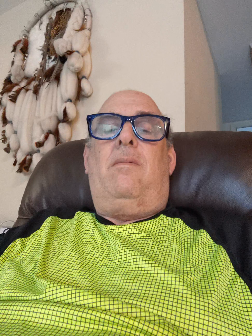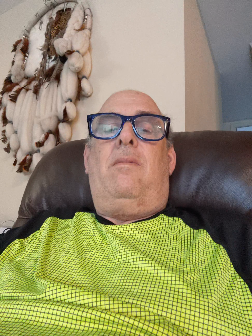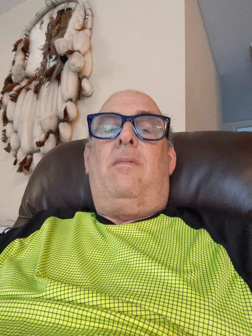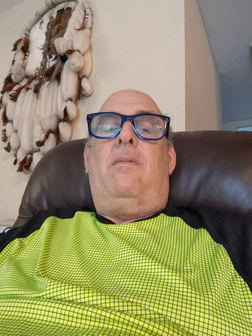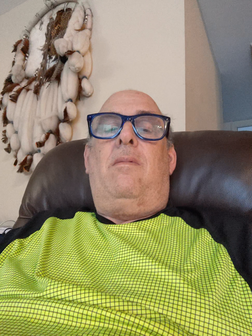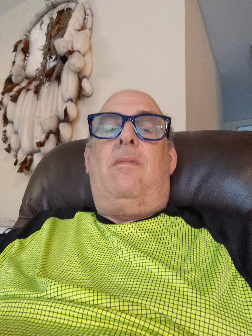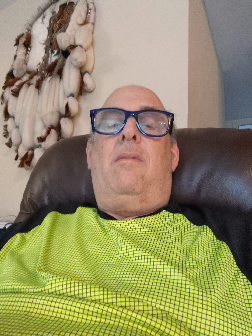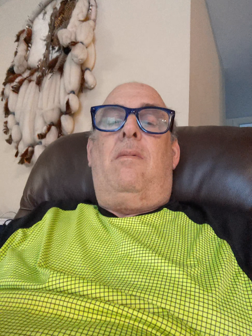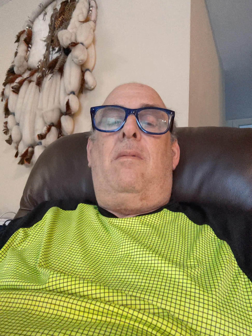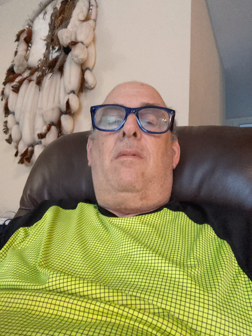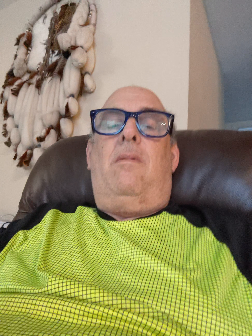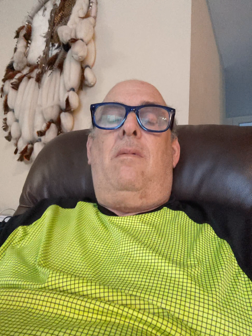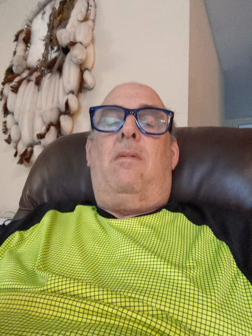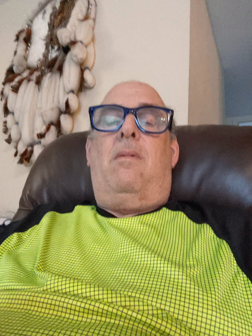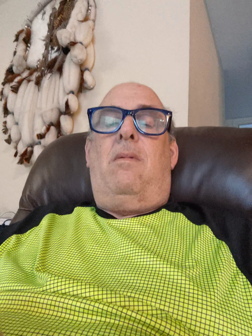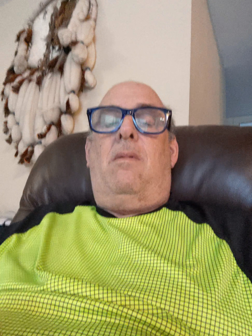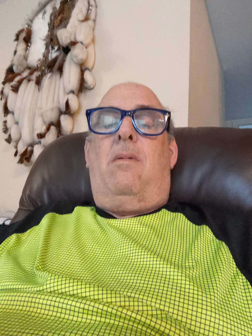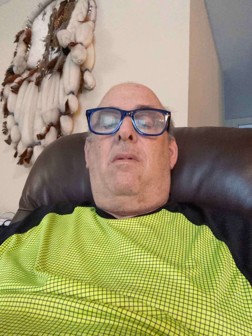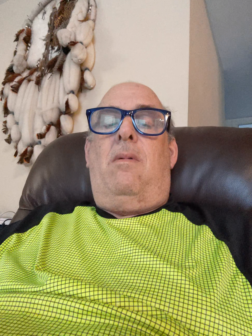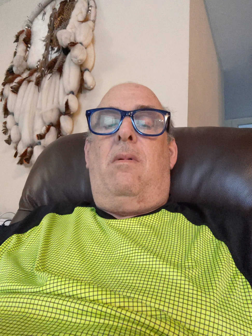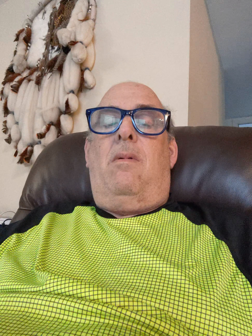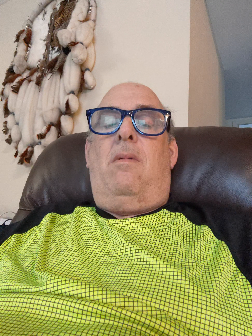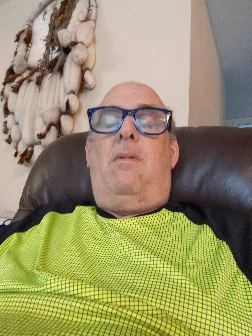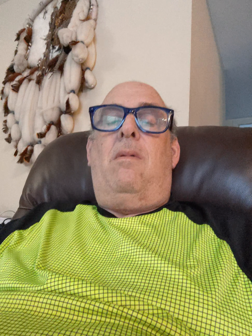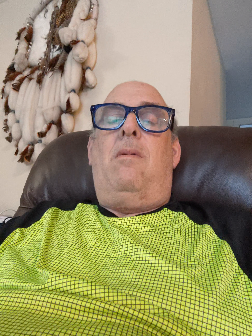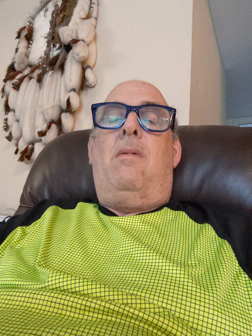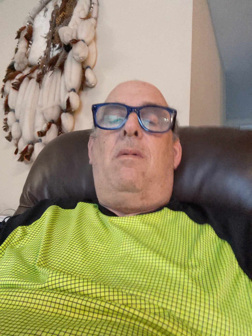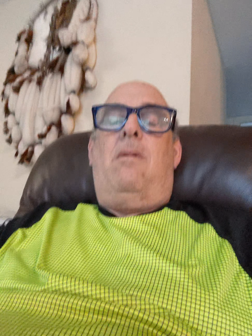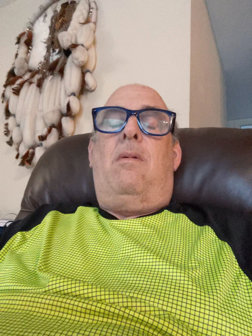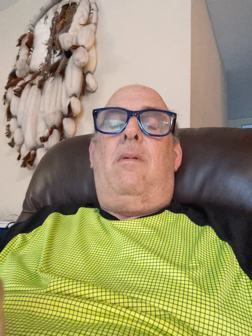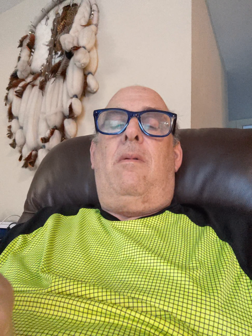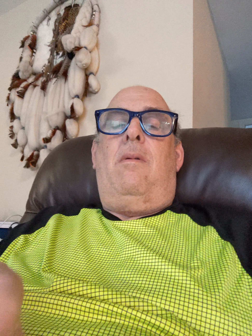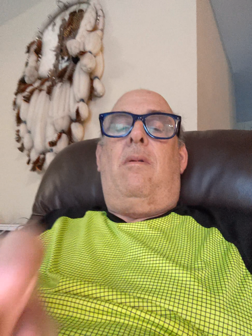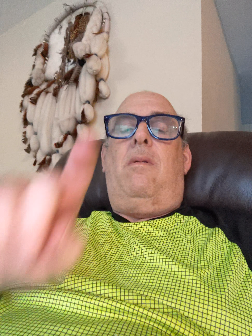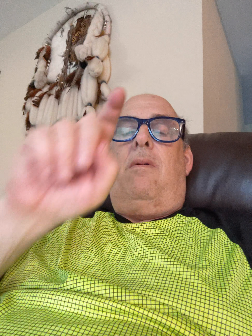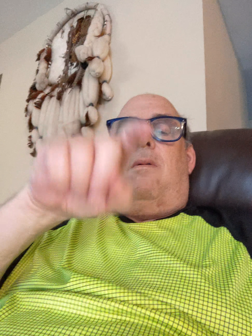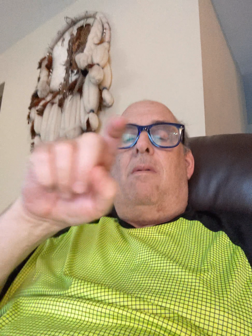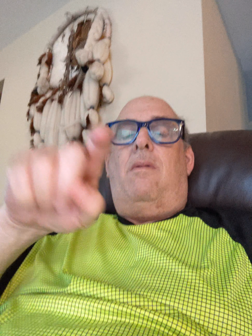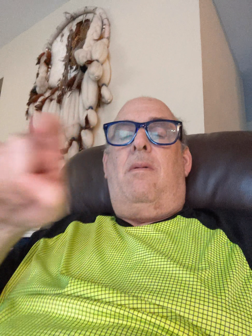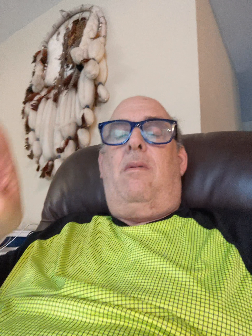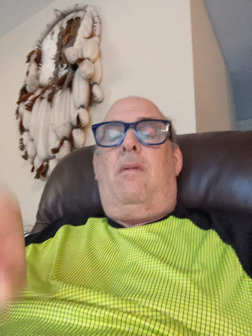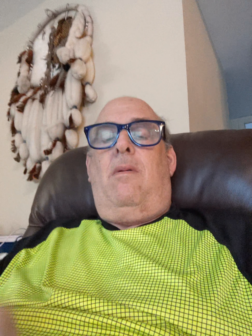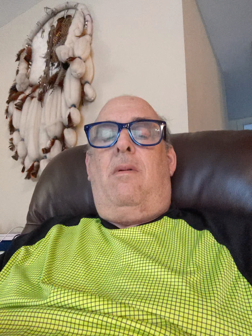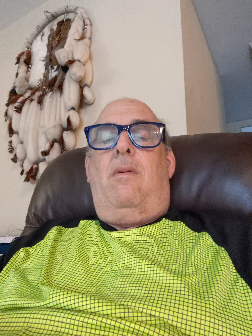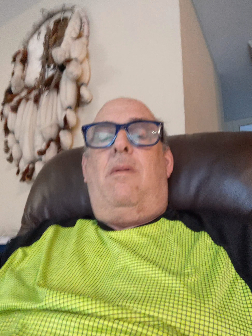closet